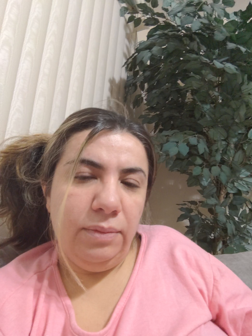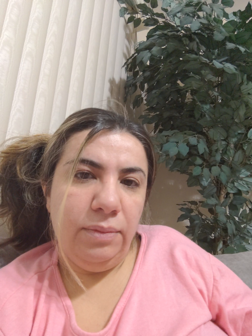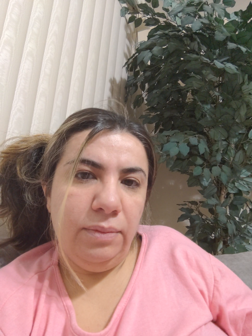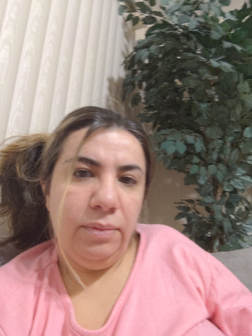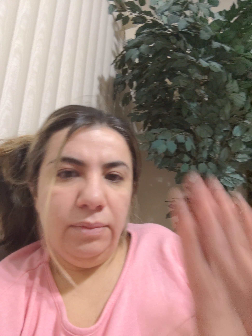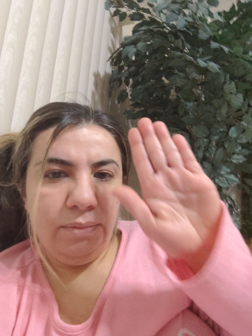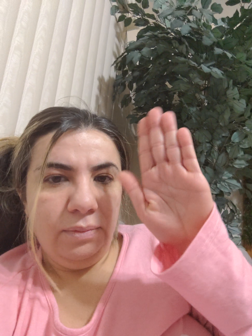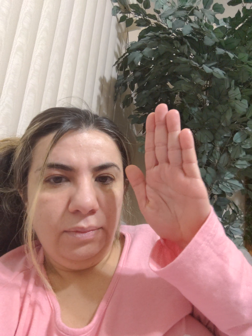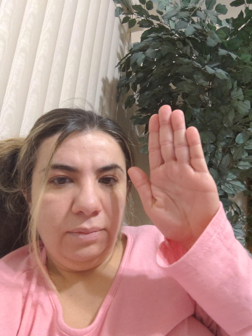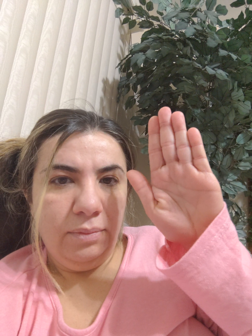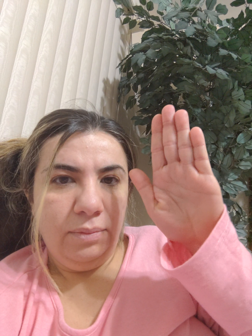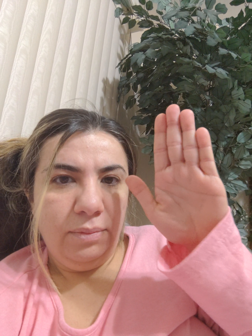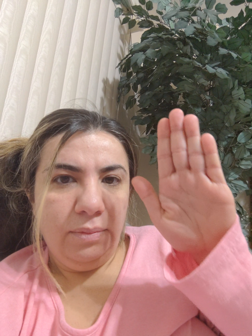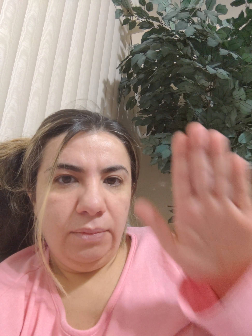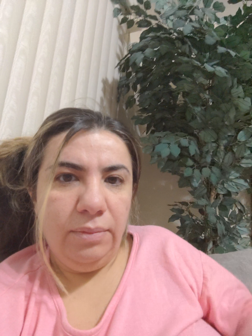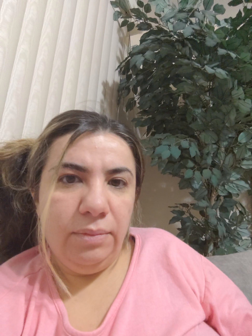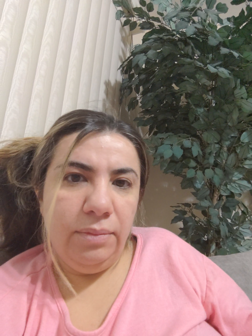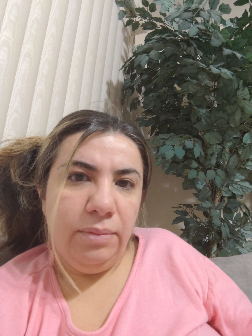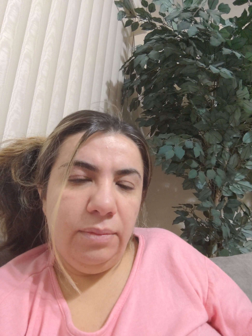mitten